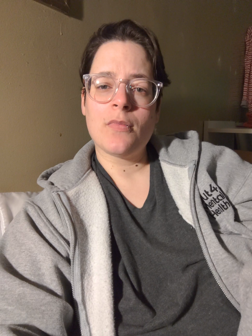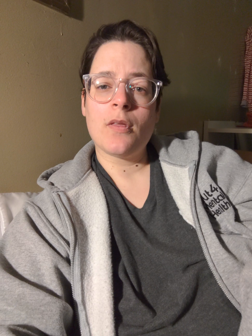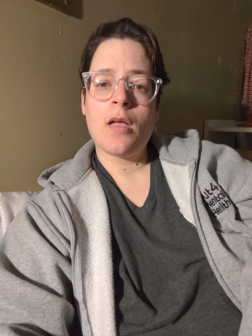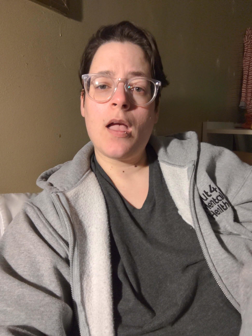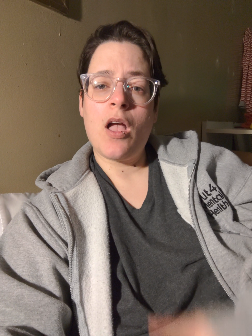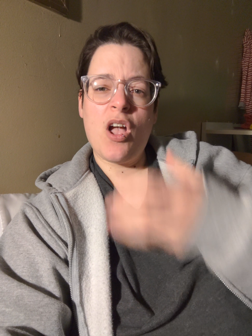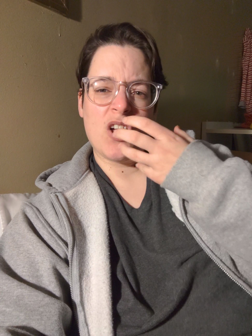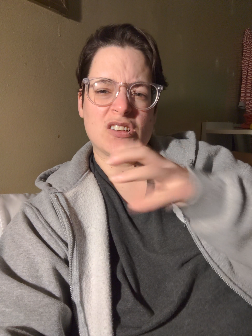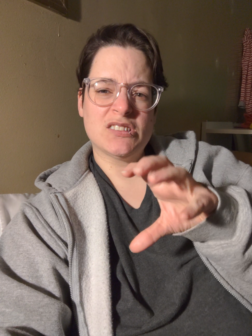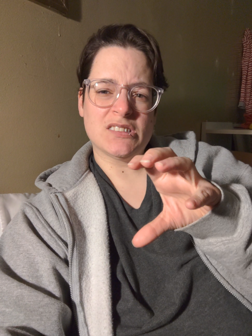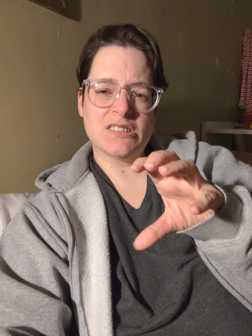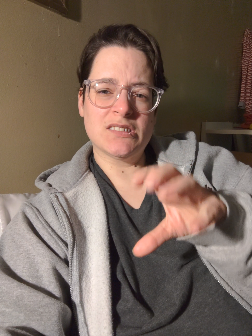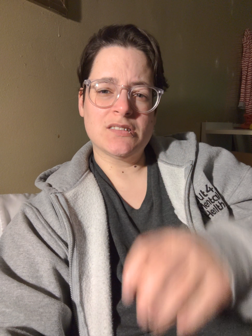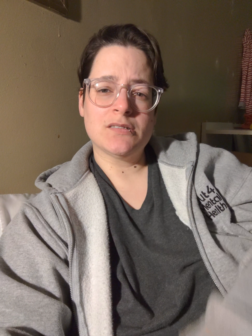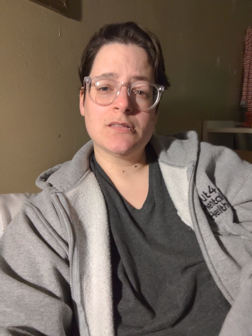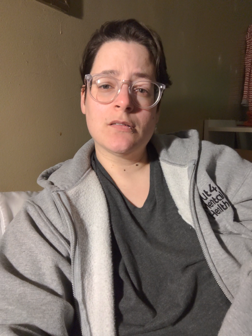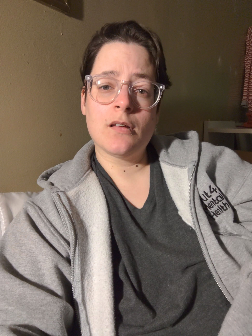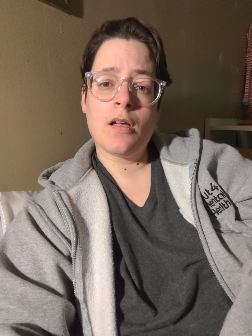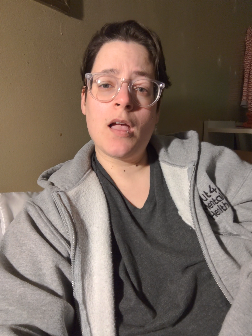hot